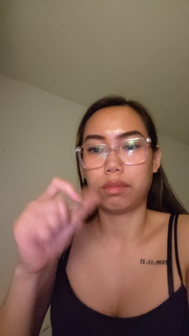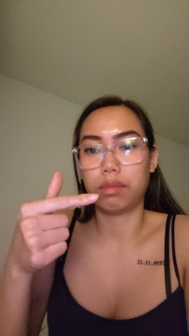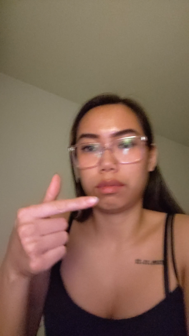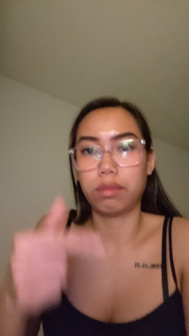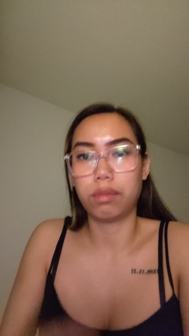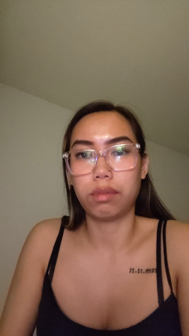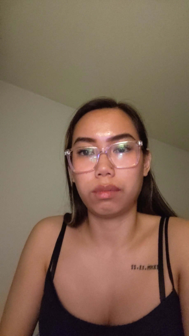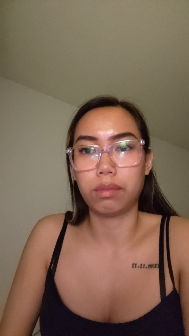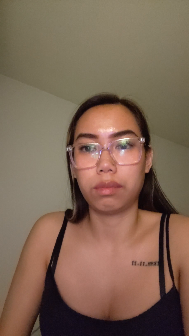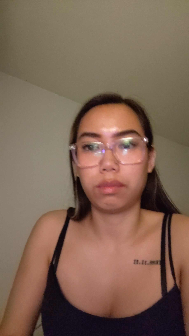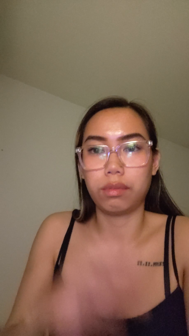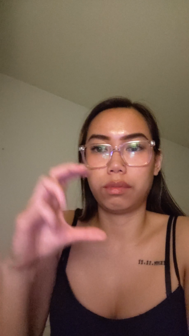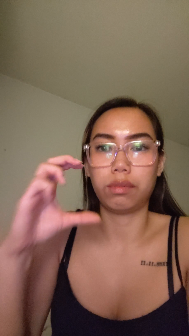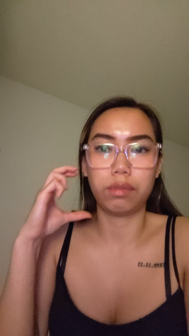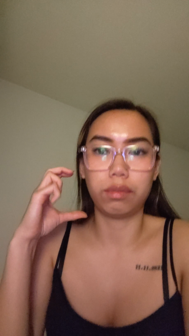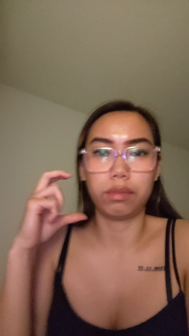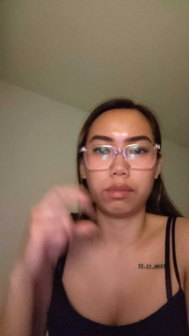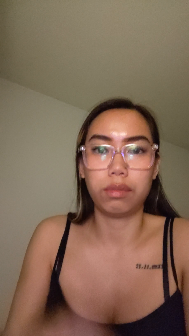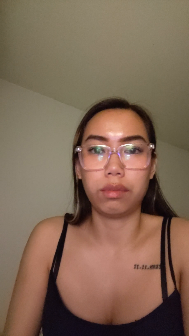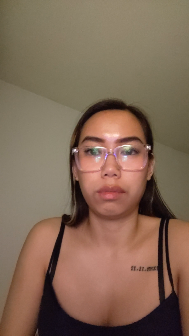bus